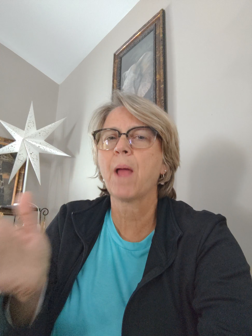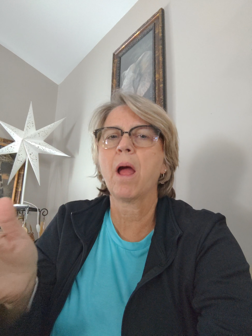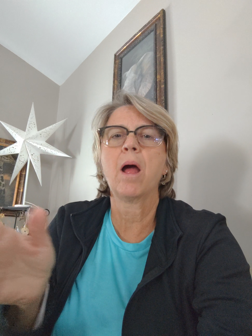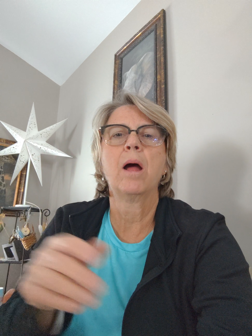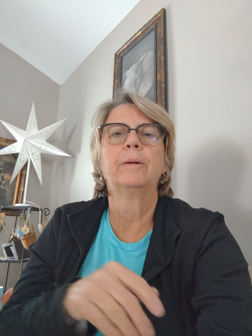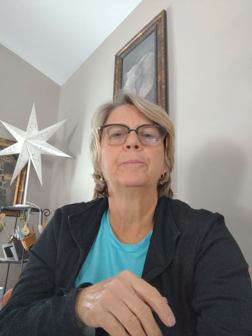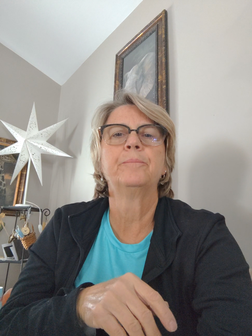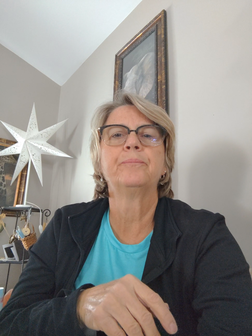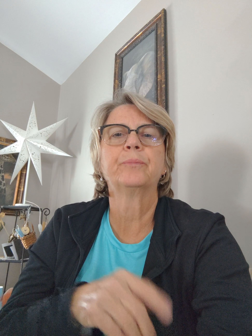grandma